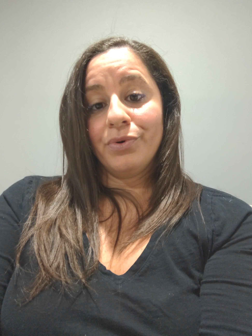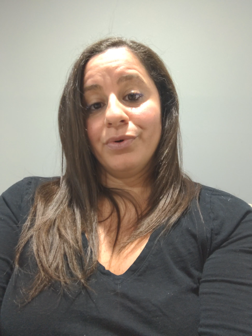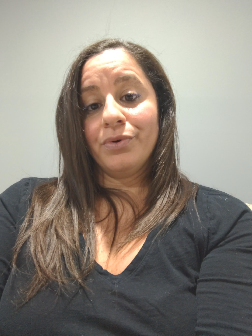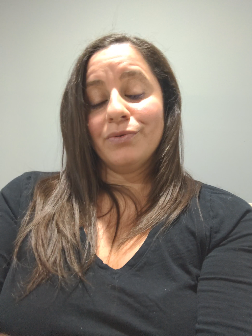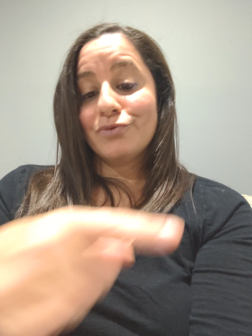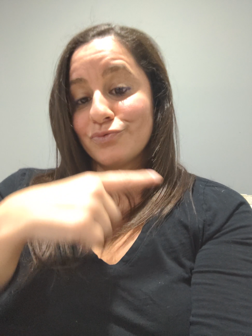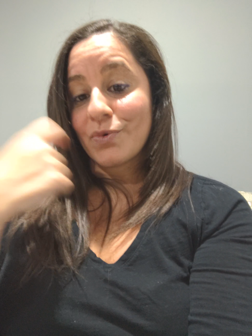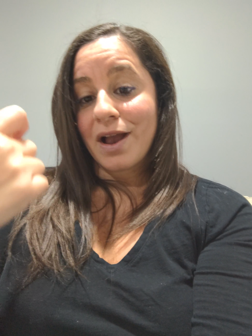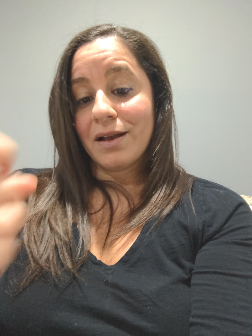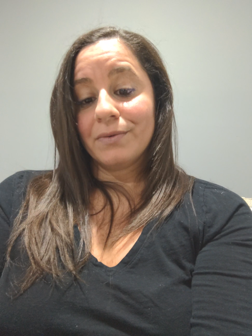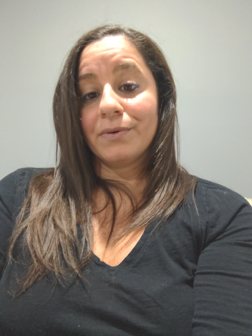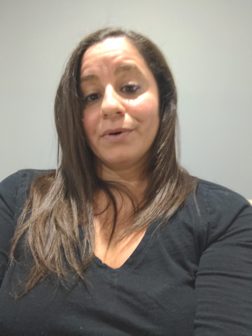dry